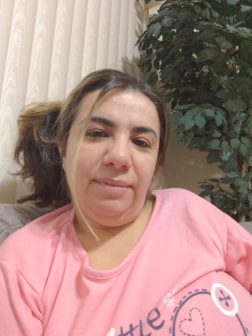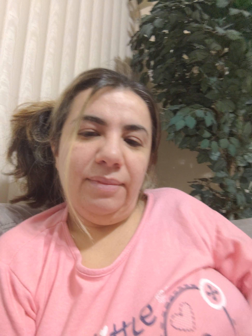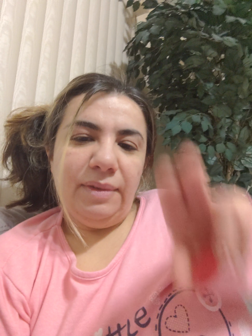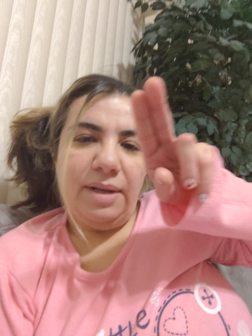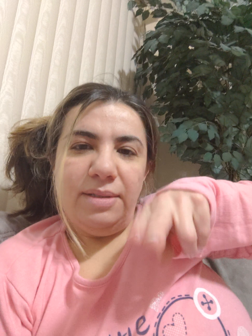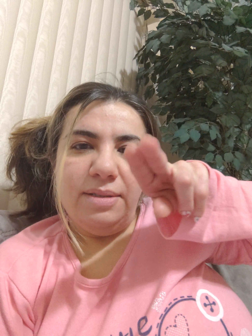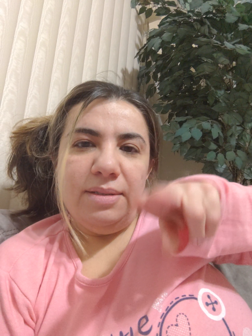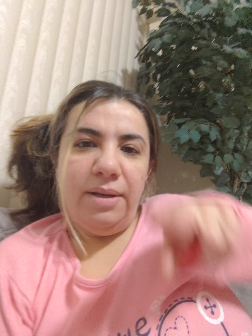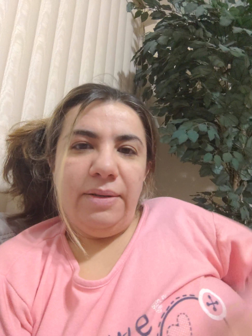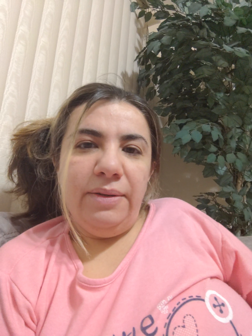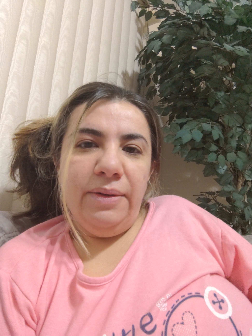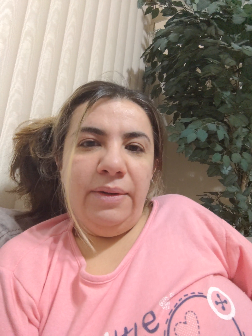chair